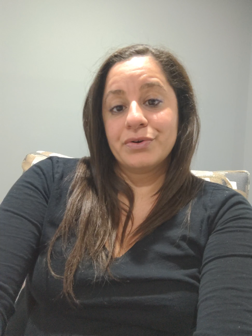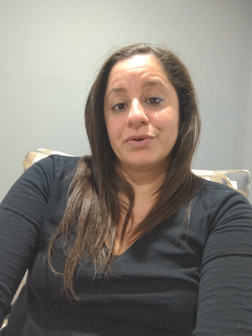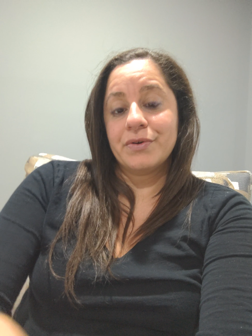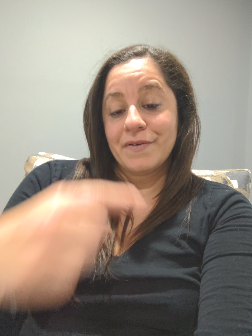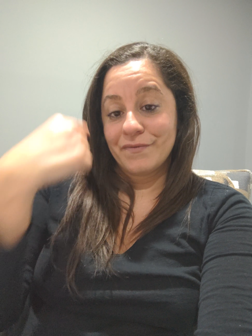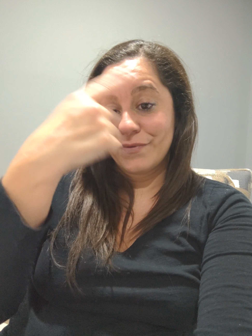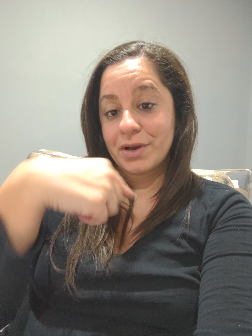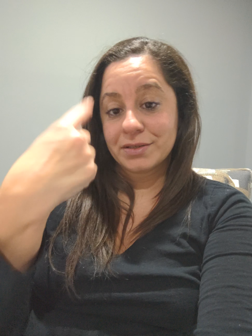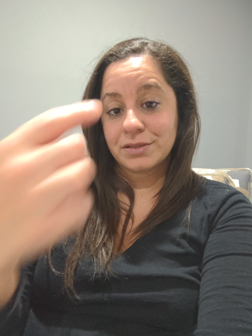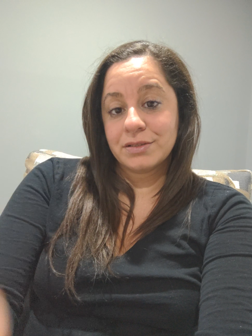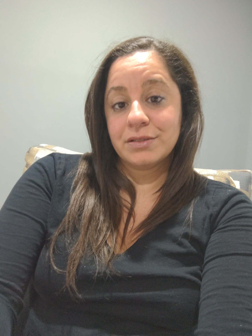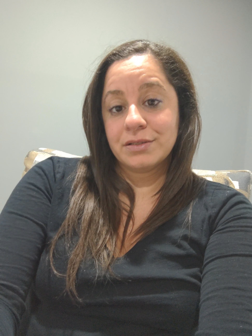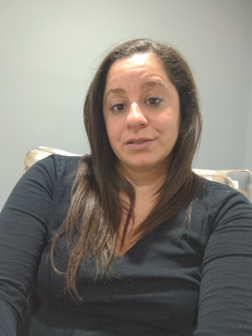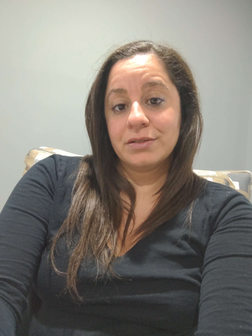face